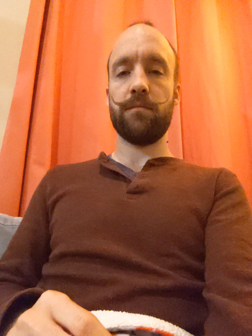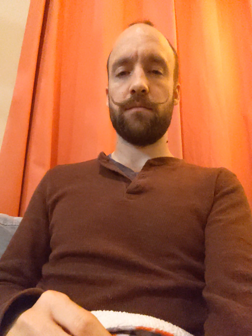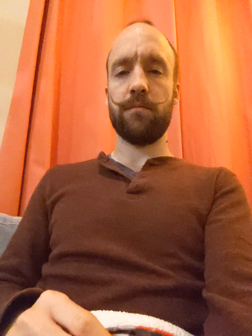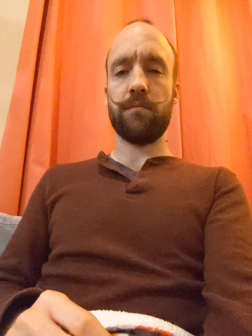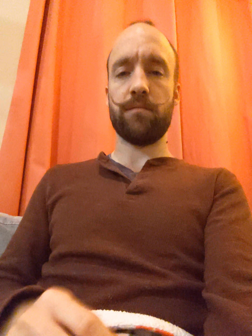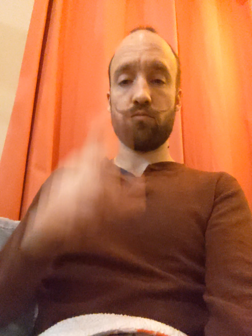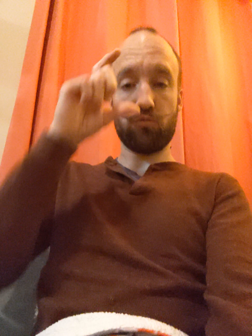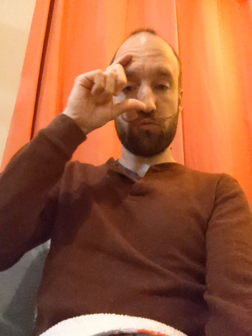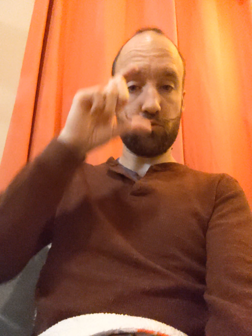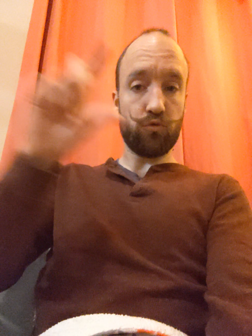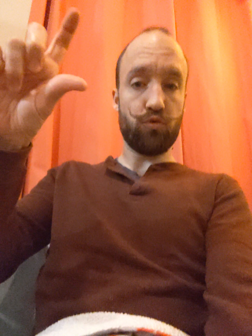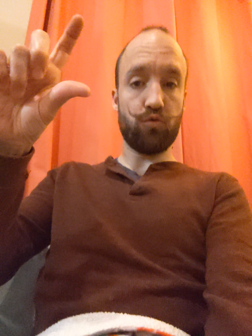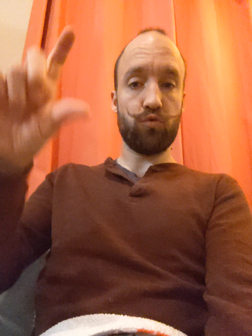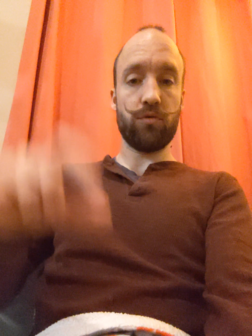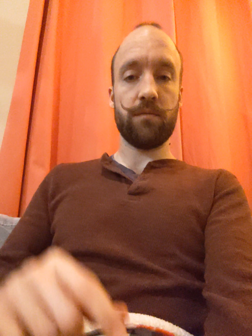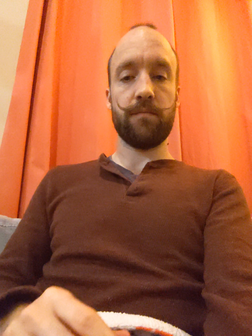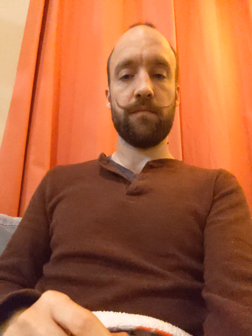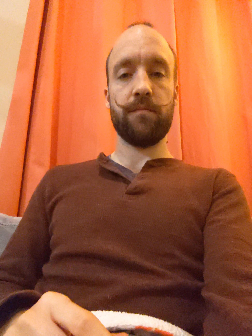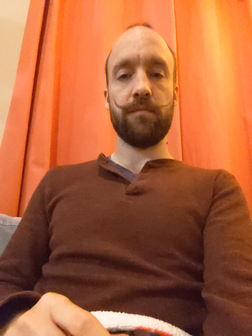moon